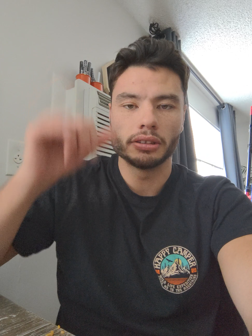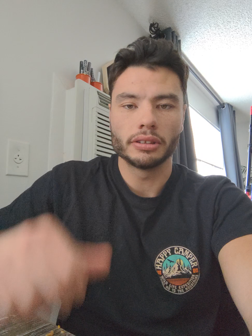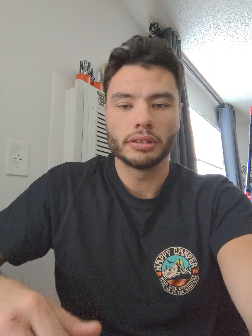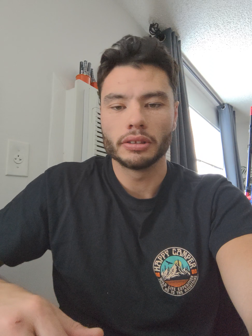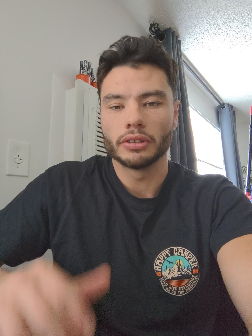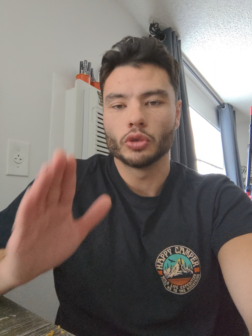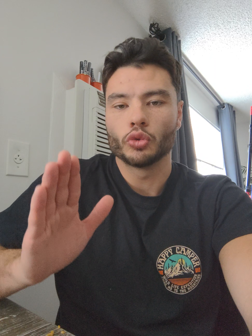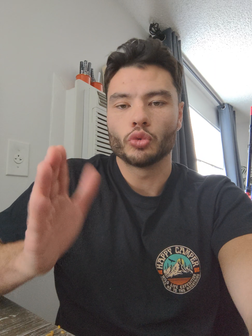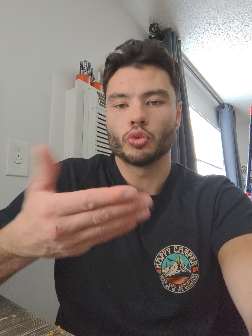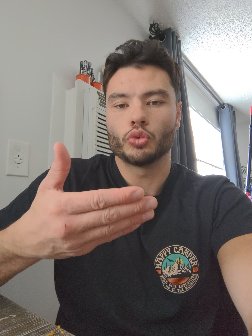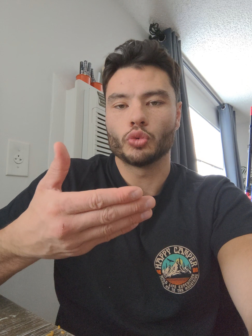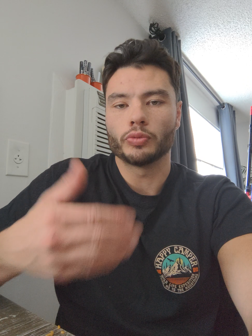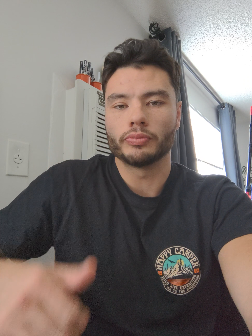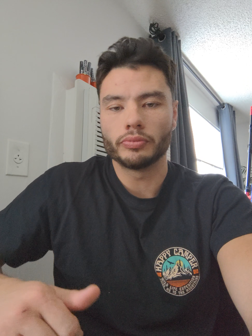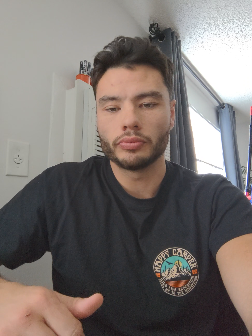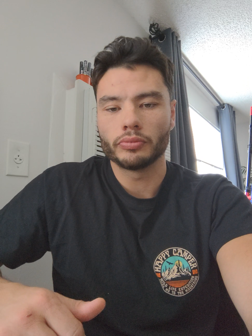room